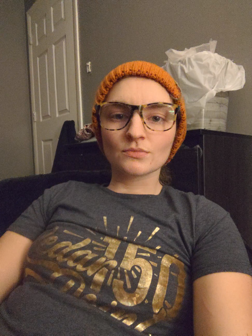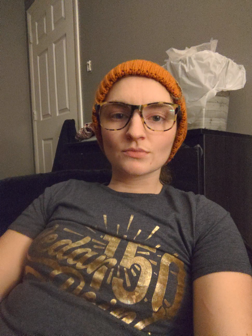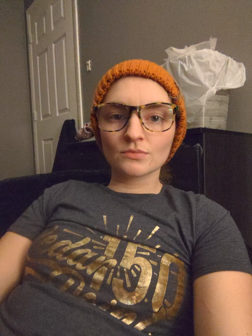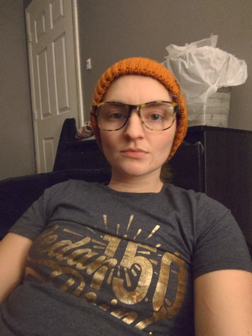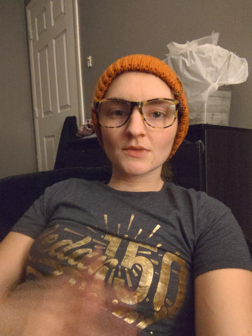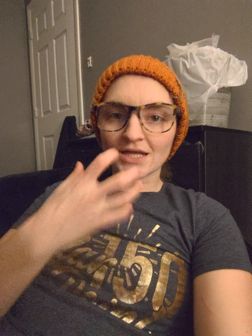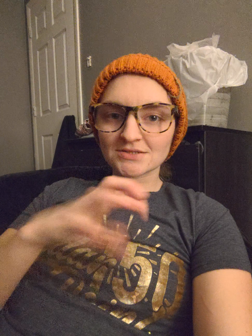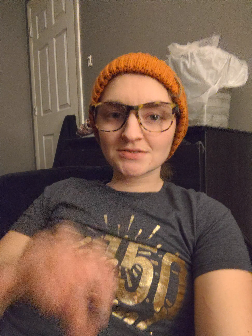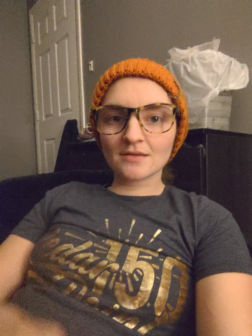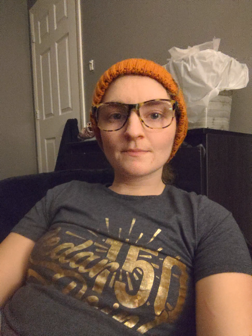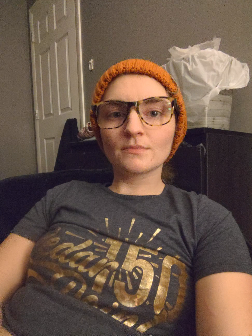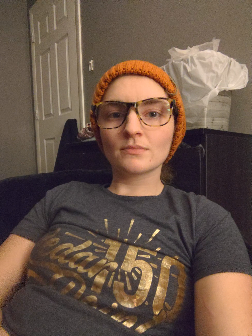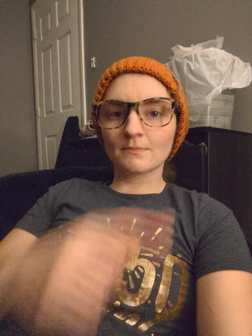hot